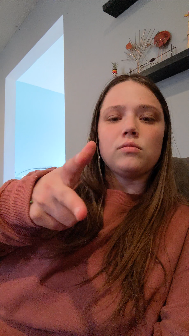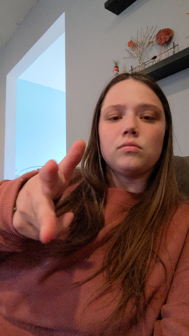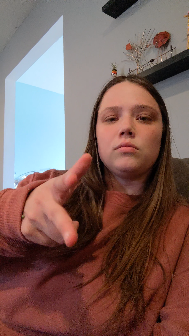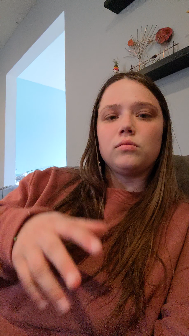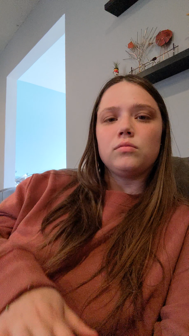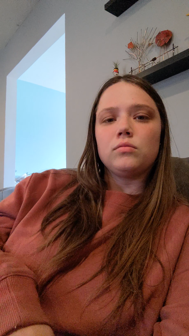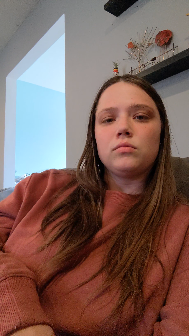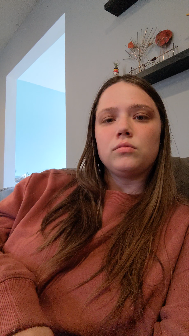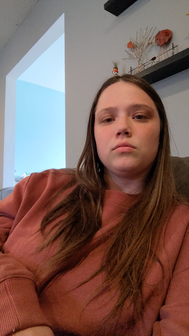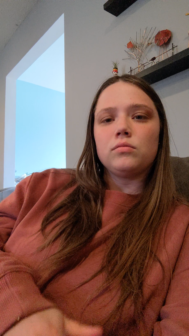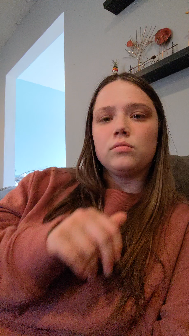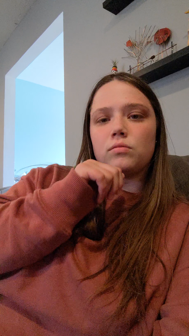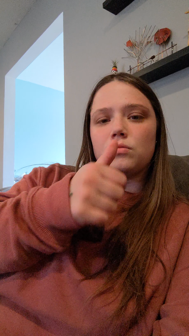don't